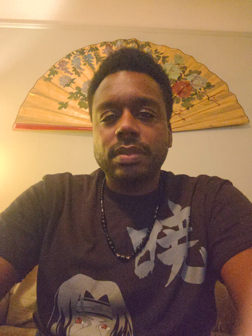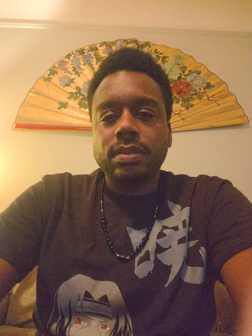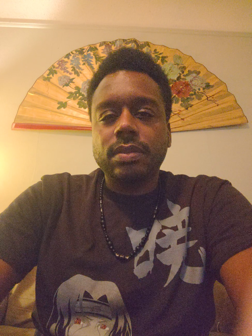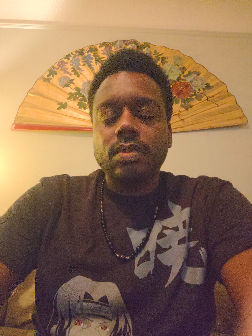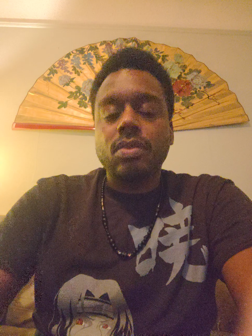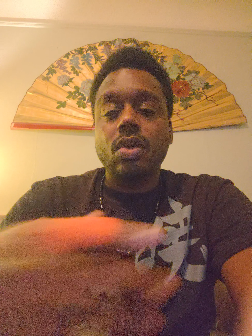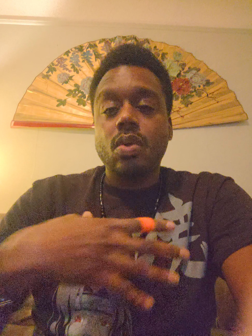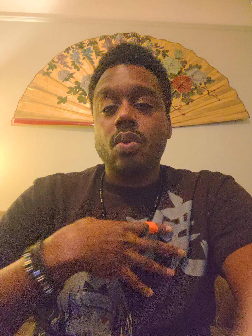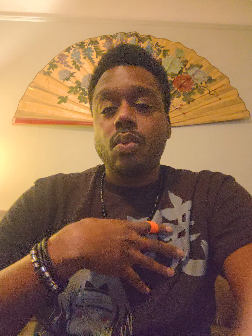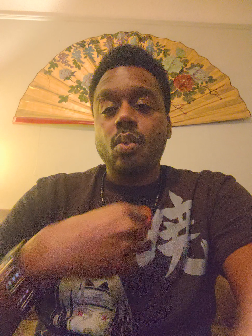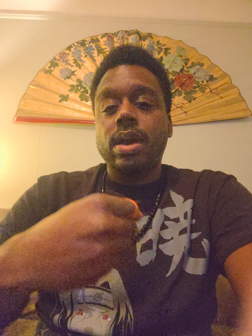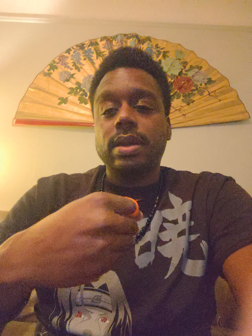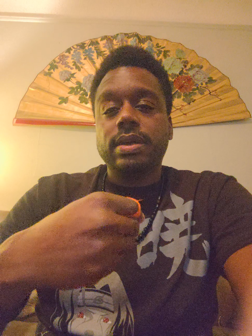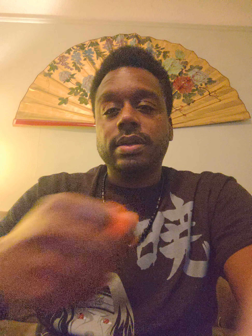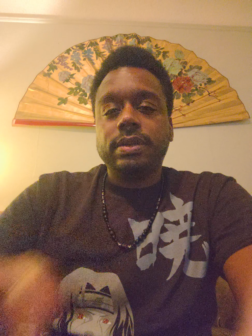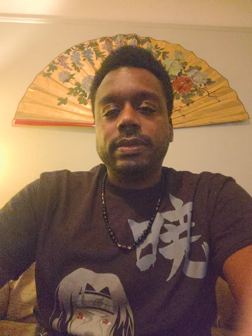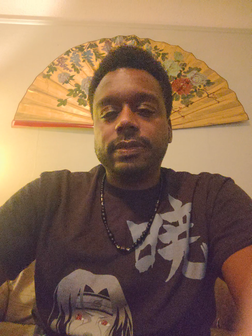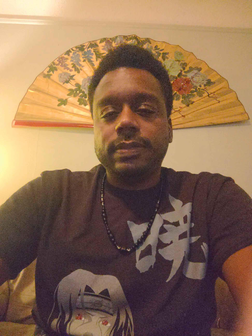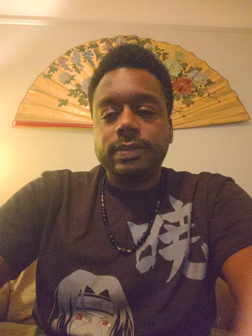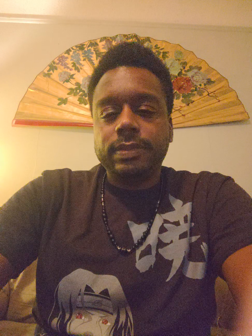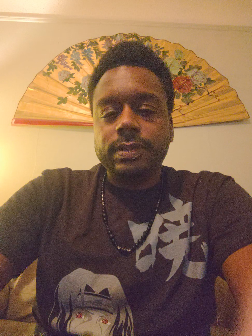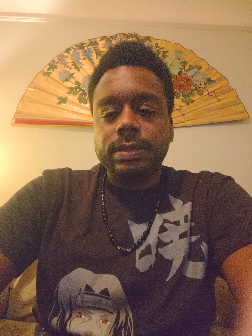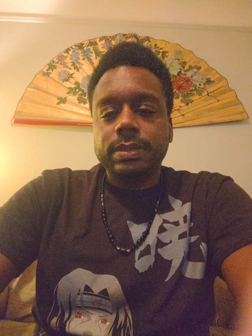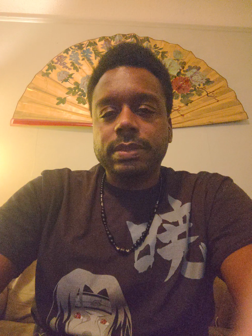white